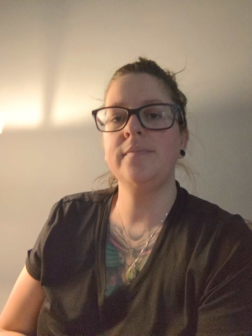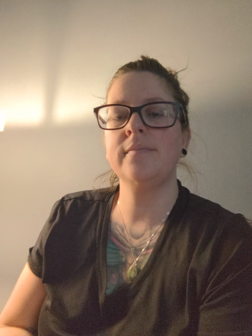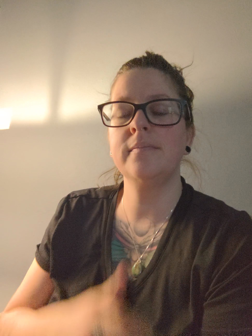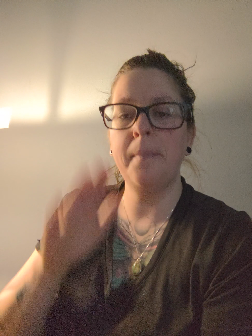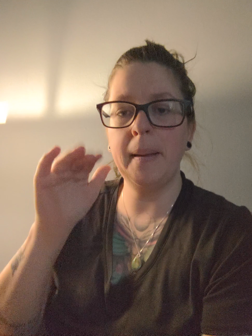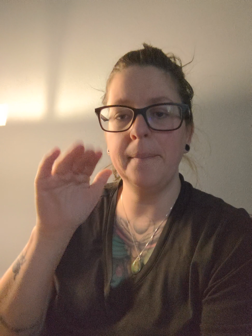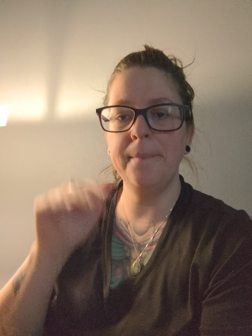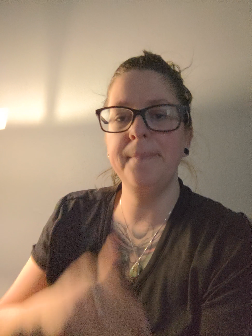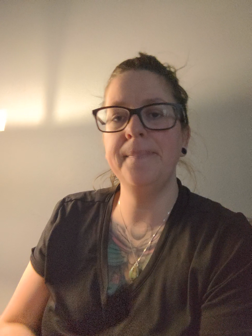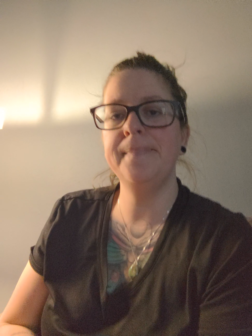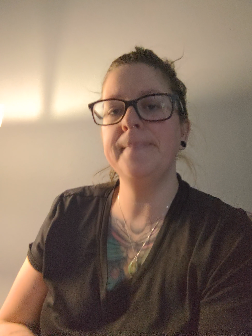bye